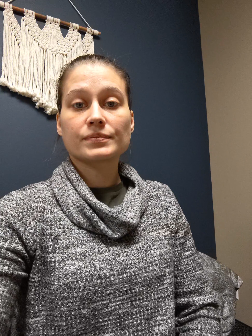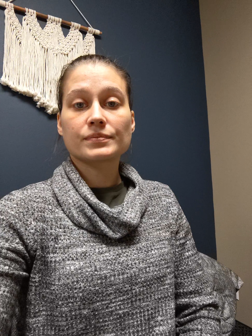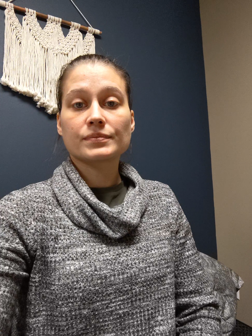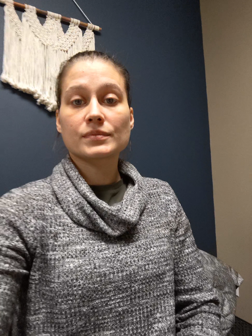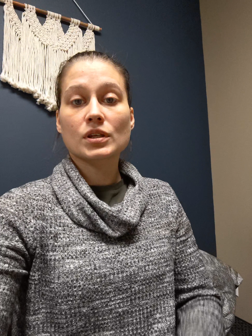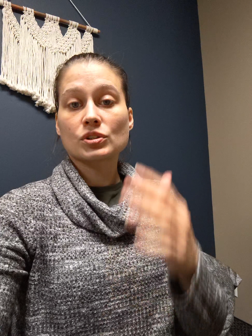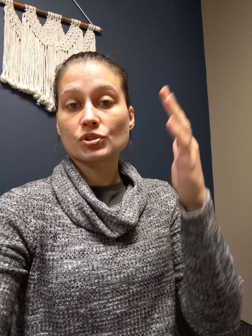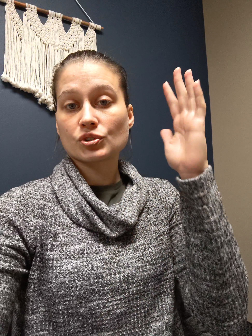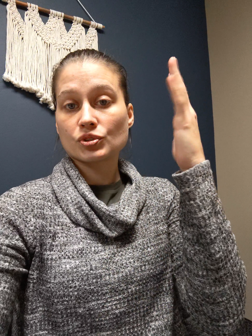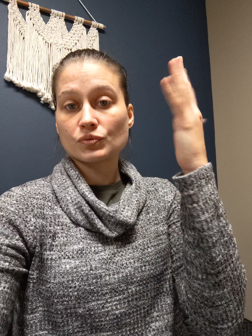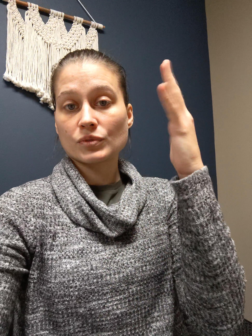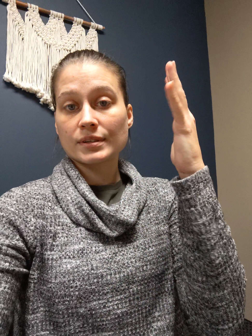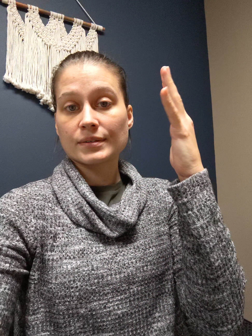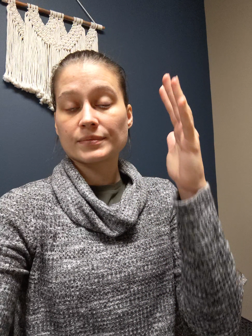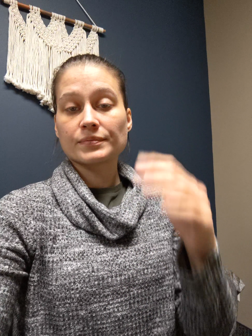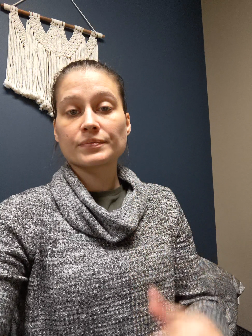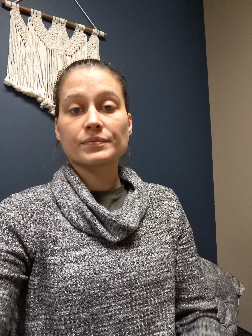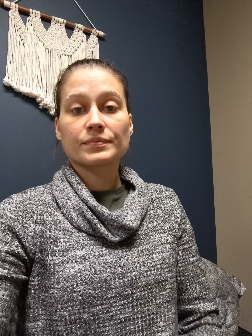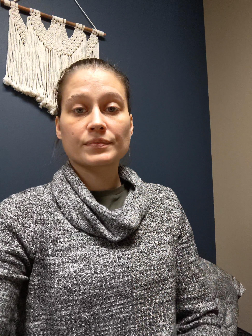tree